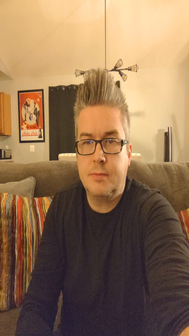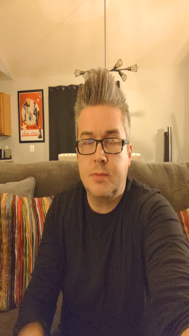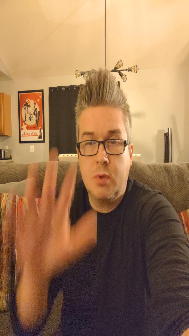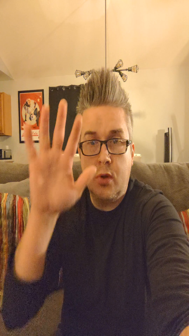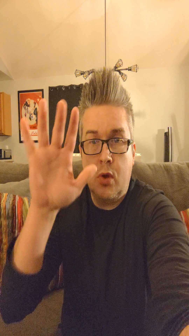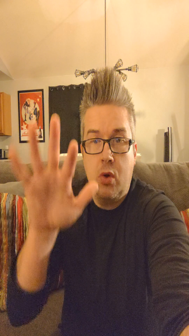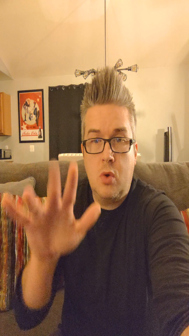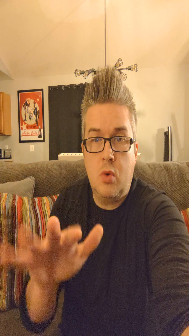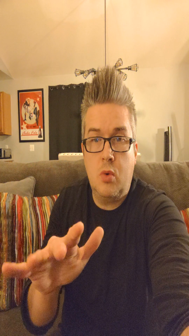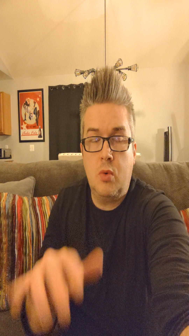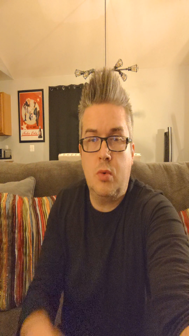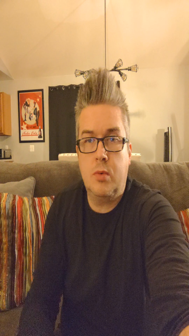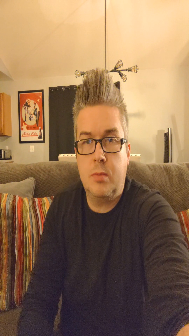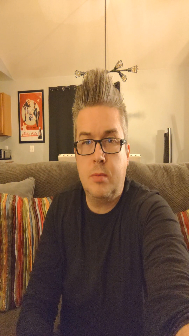snow